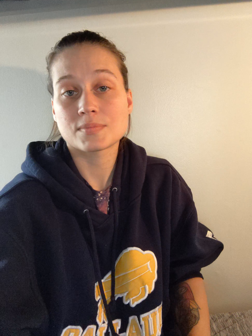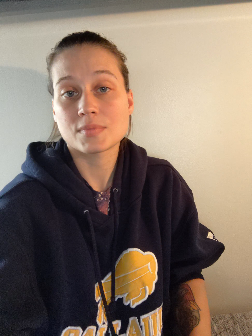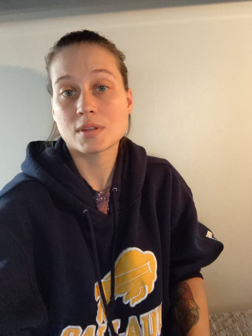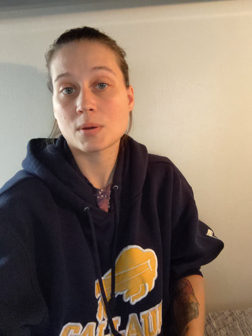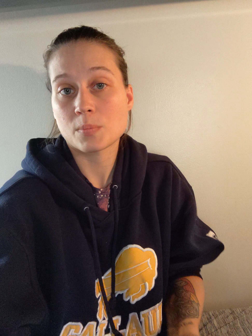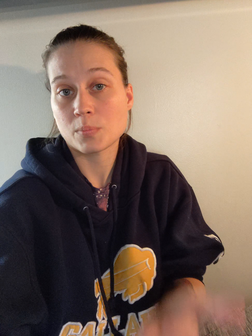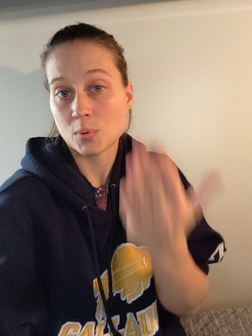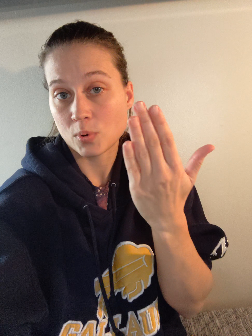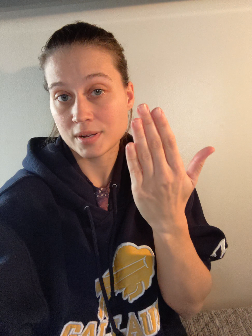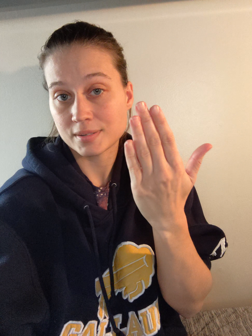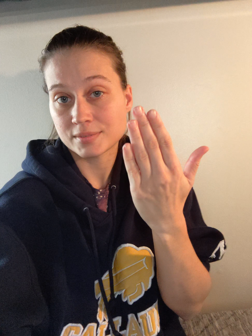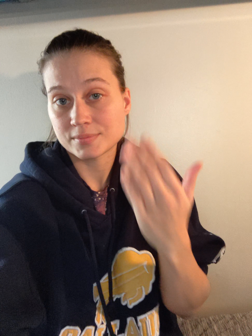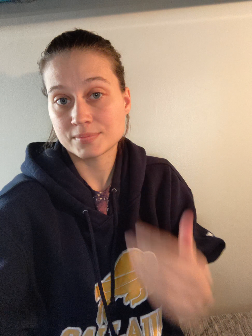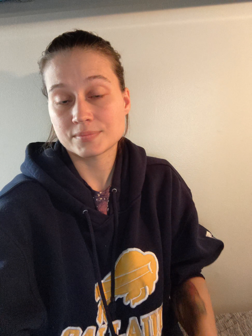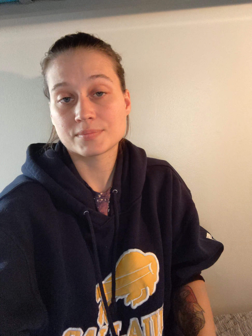morning